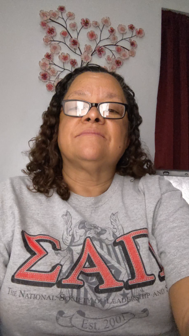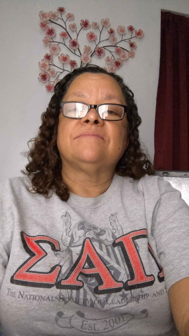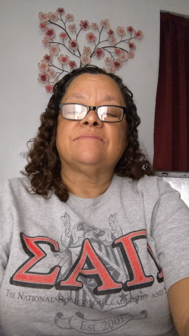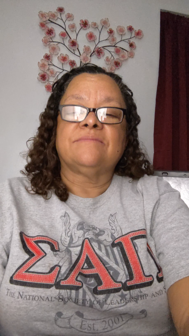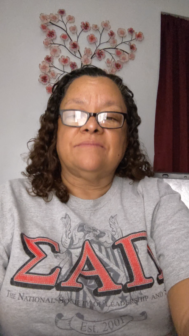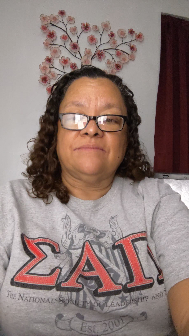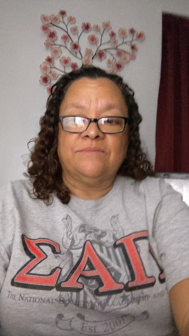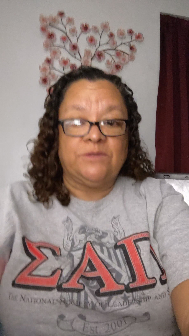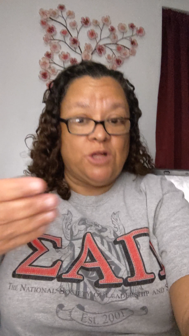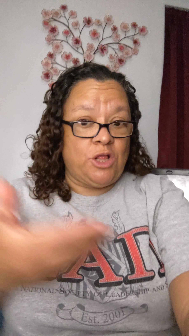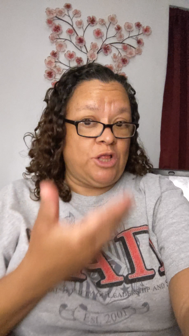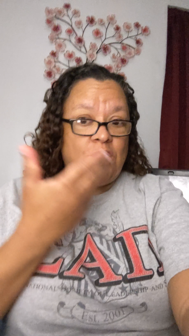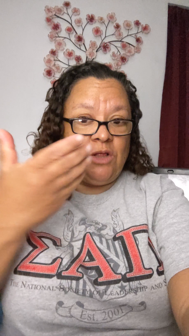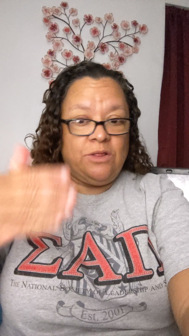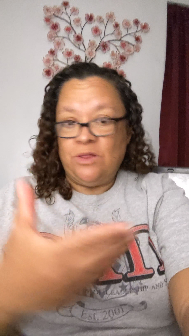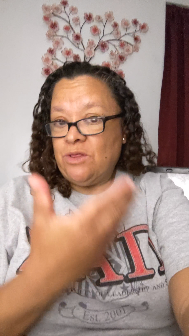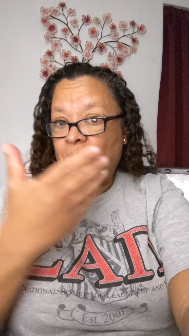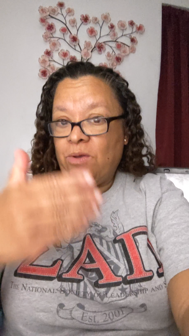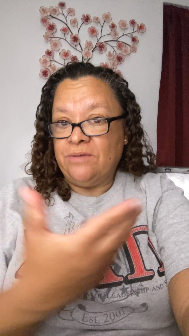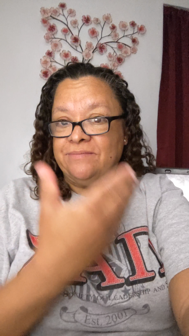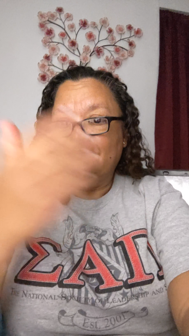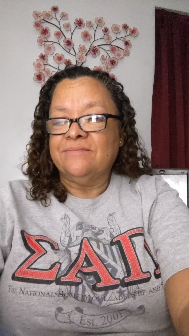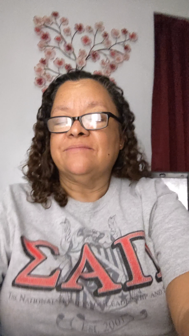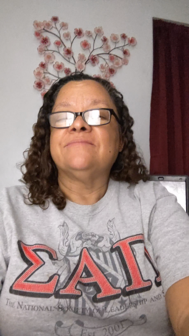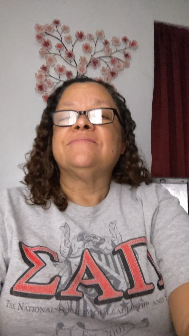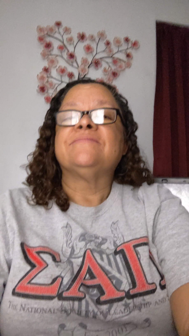new